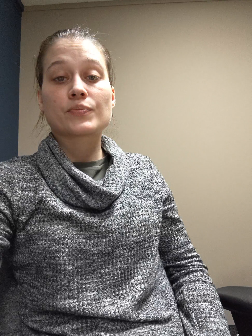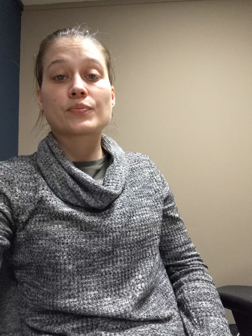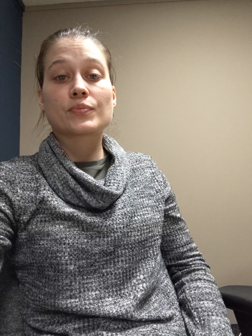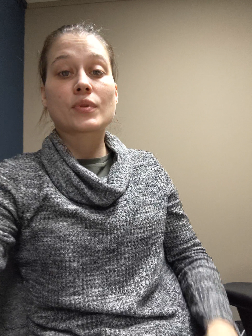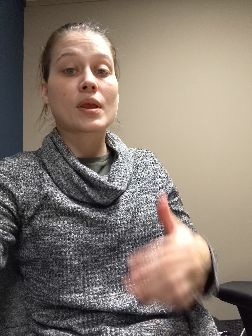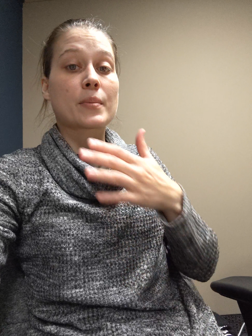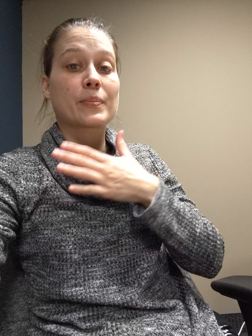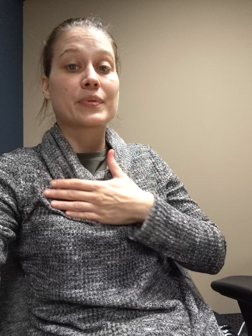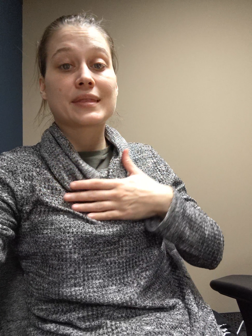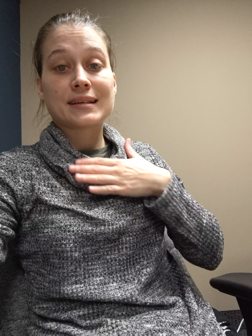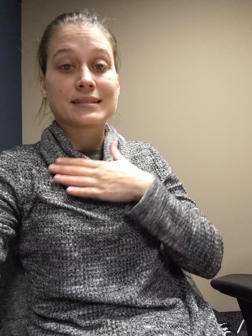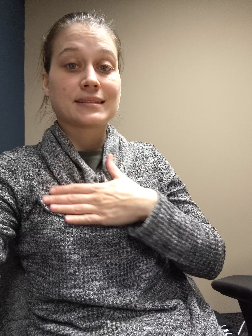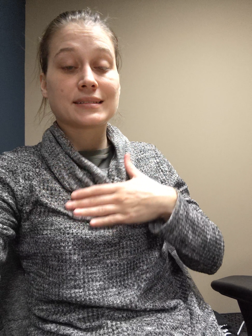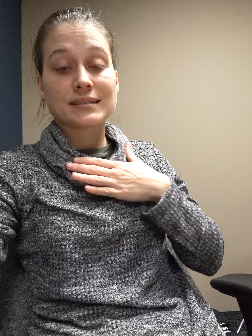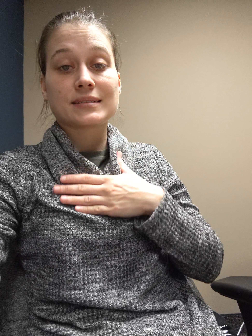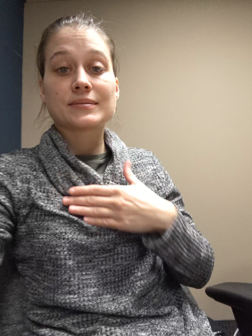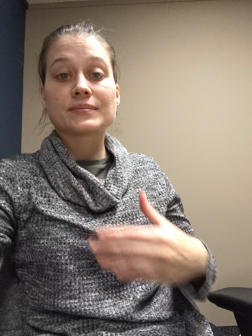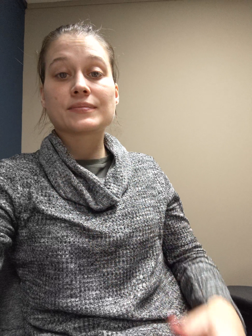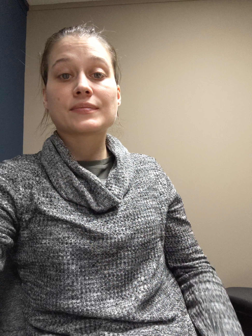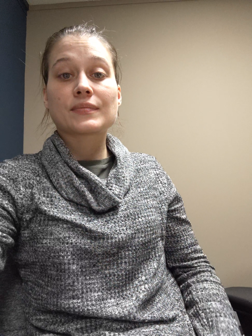please